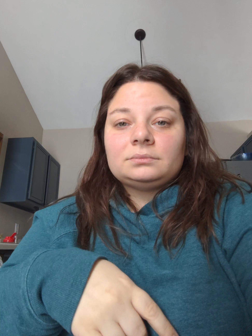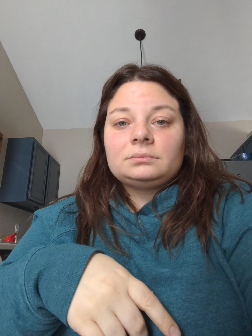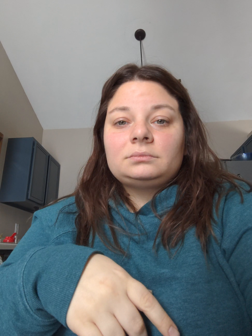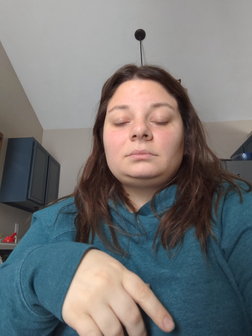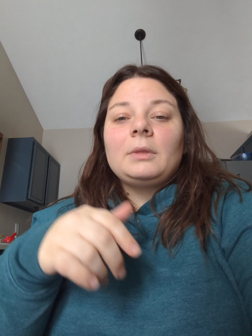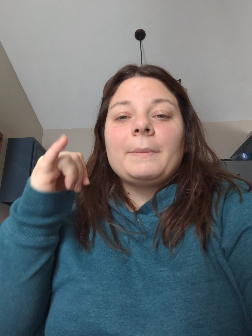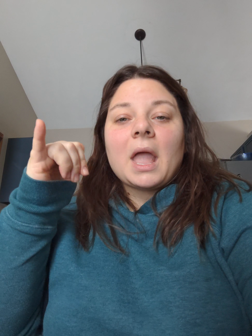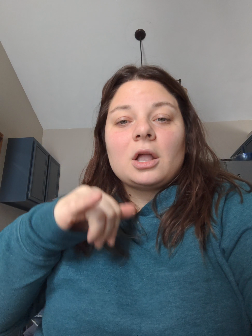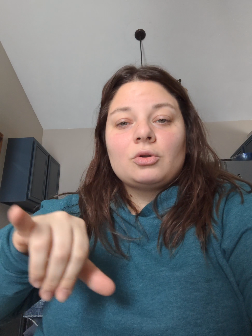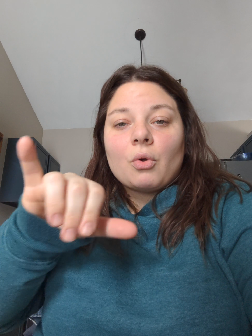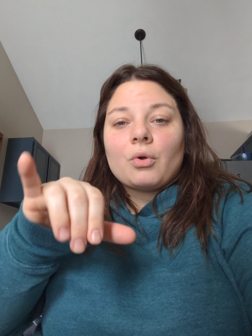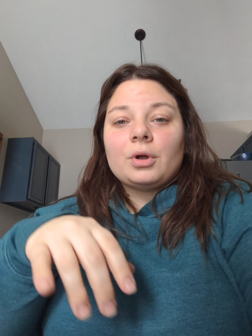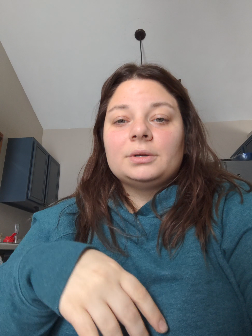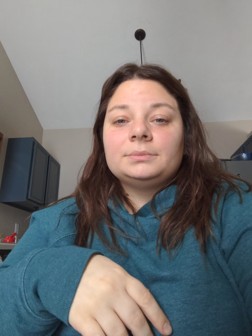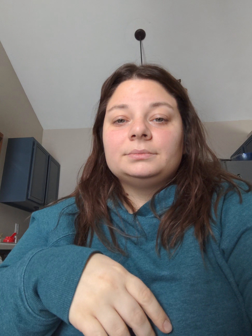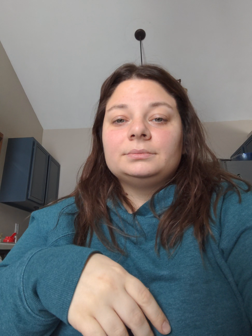backyard